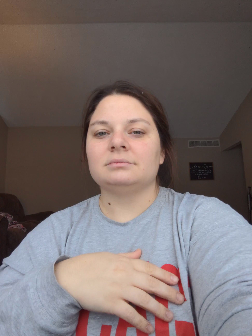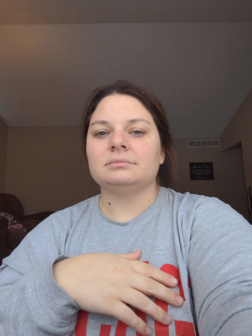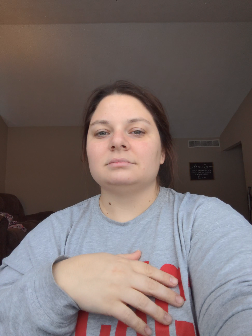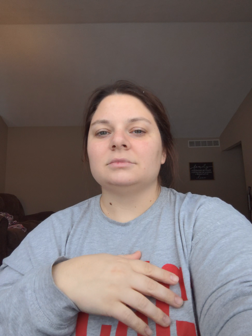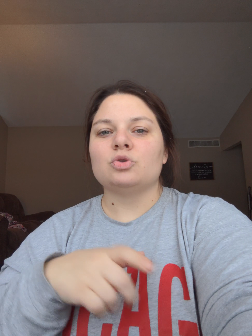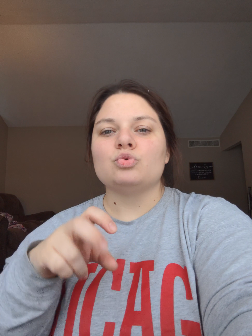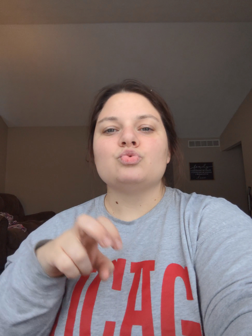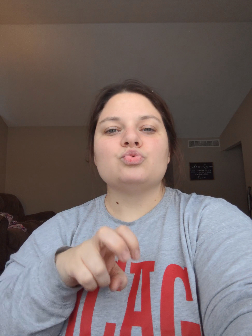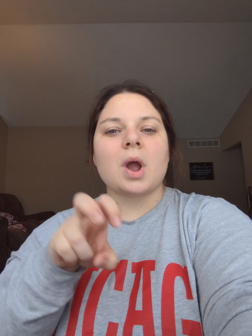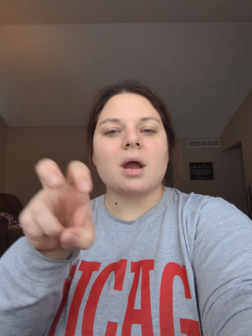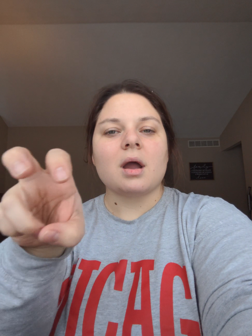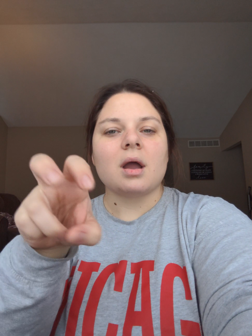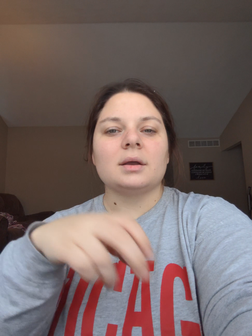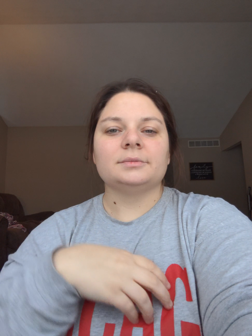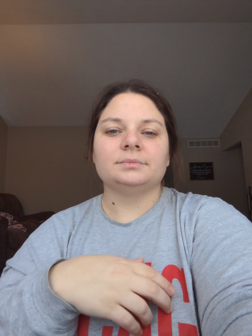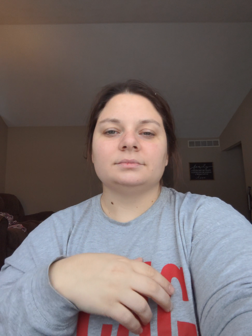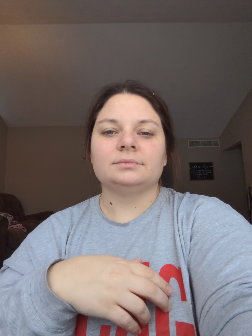ride